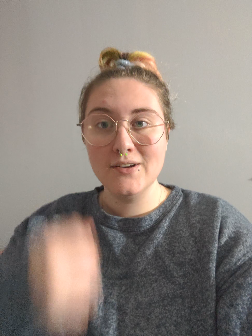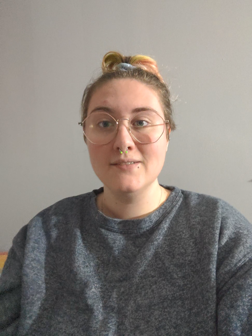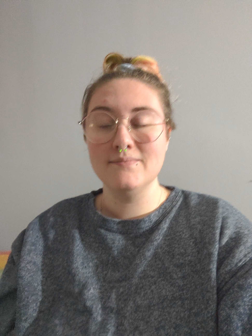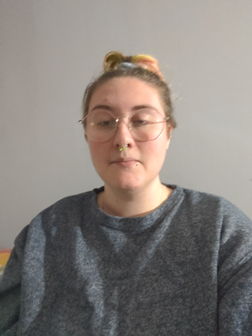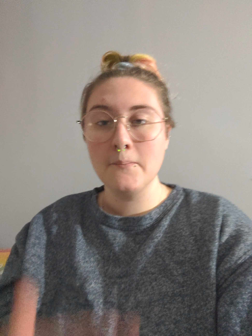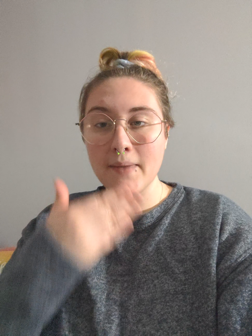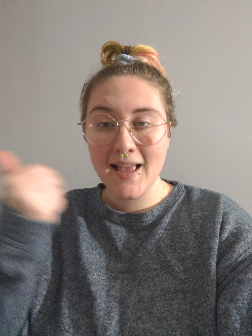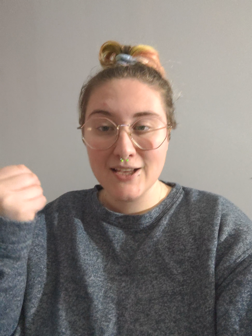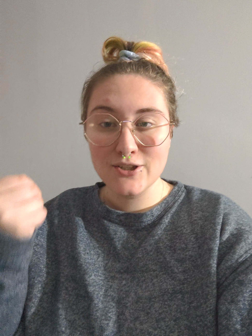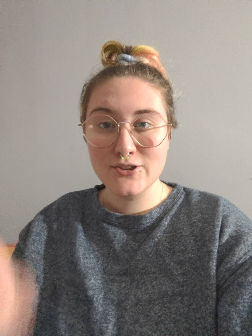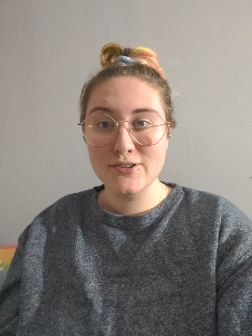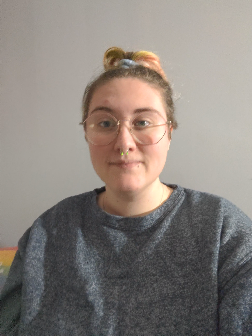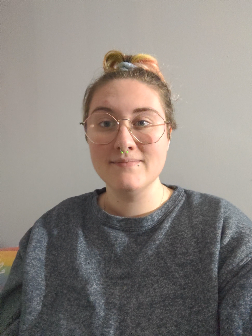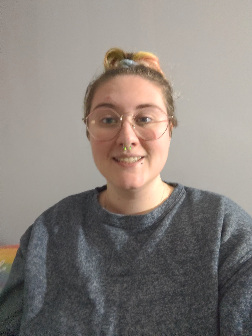better